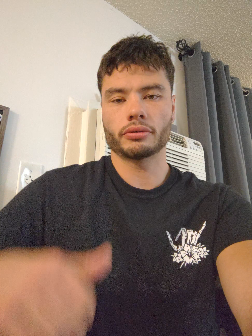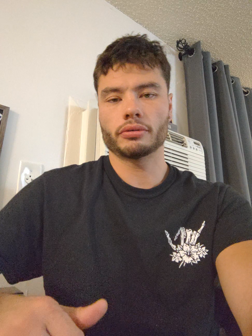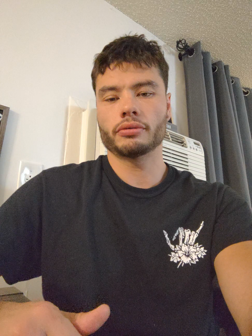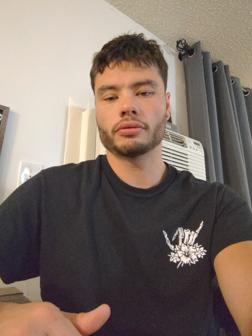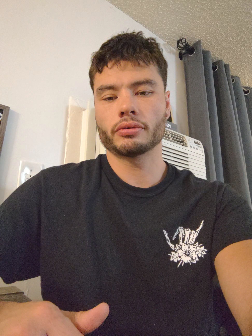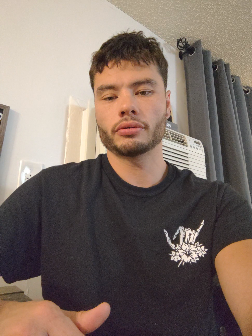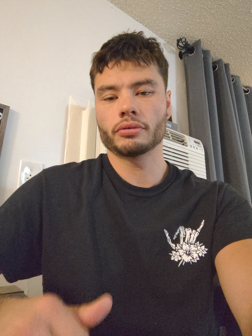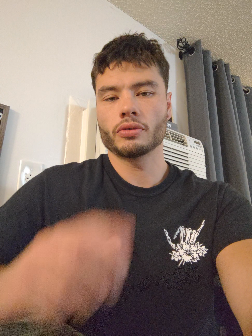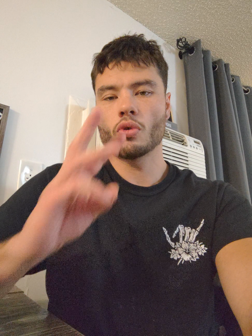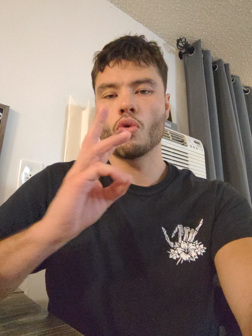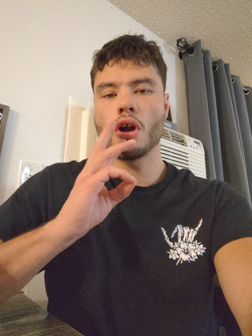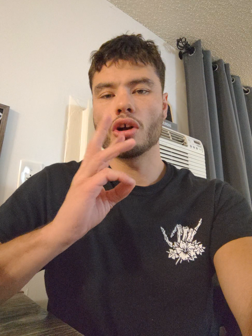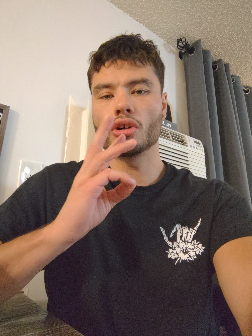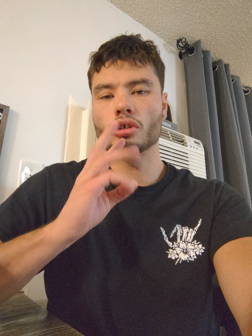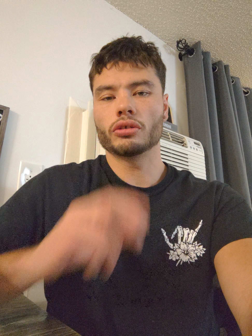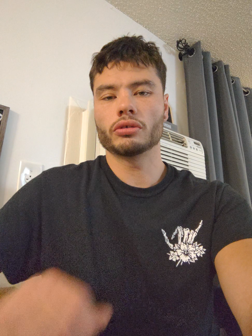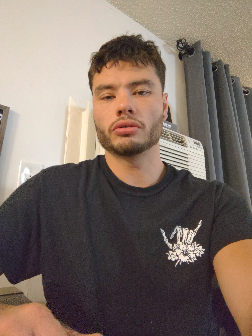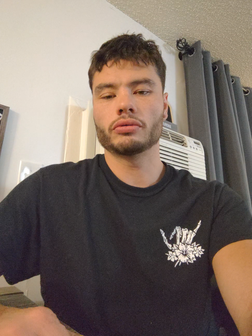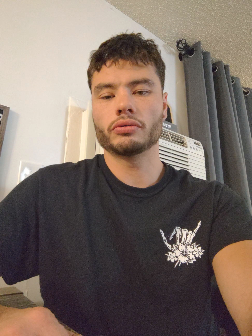water